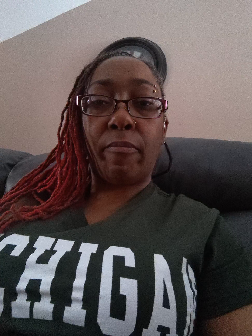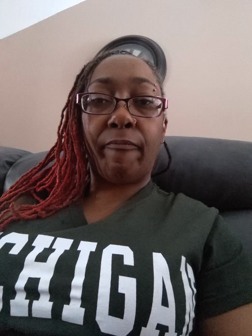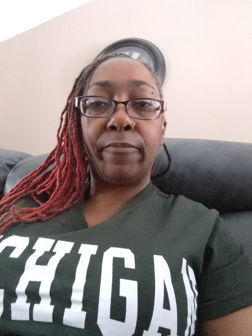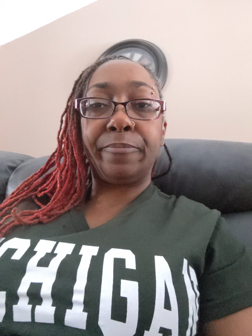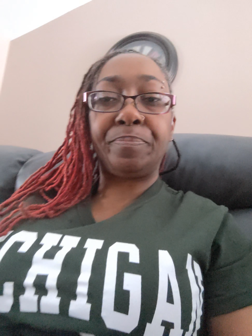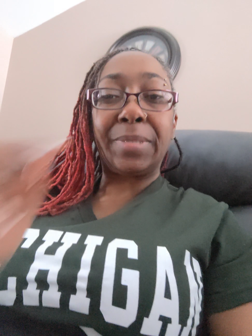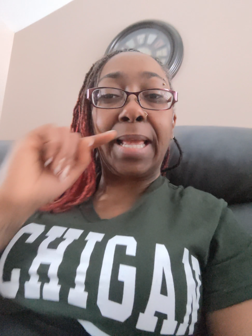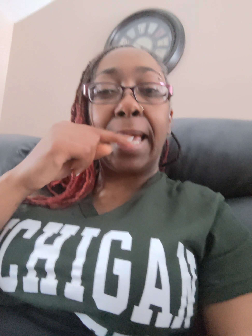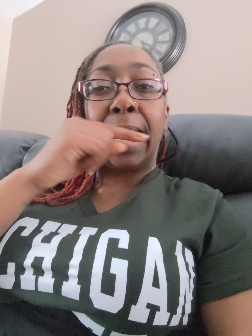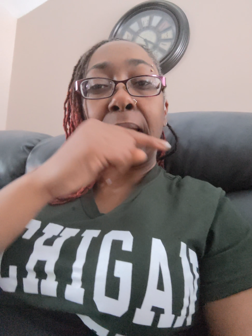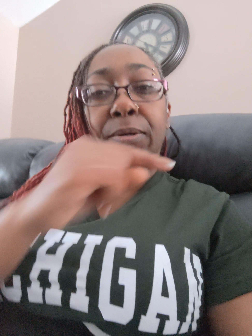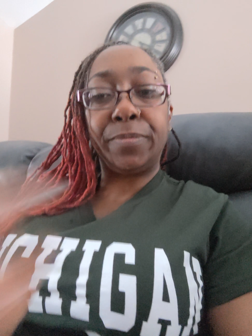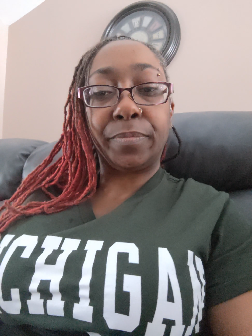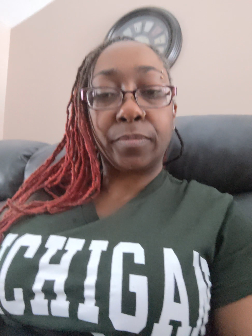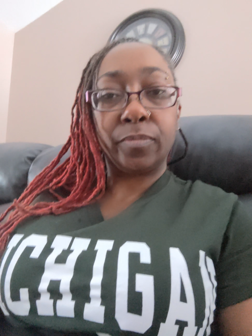carrot